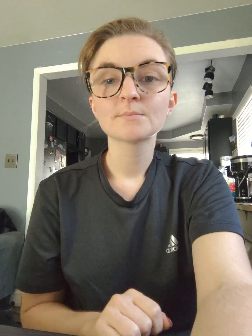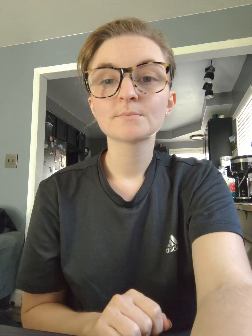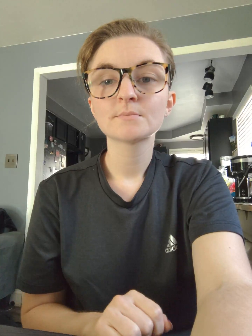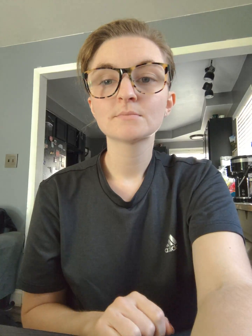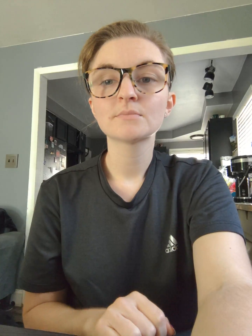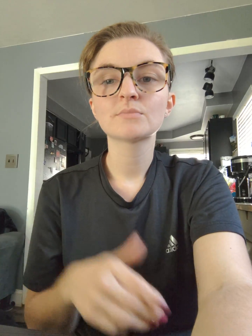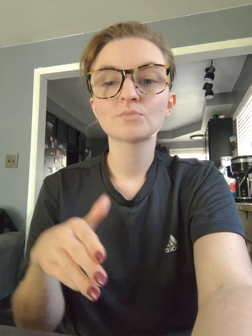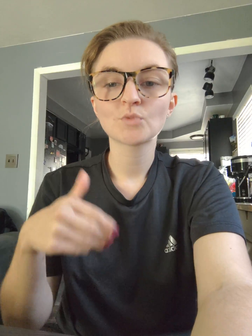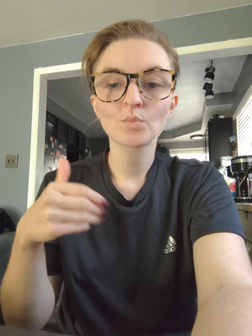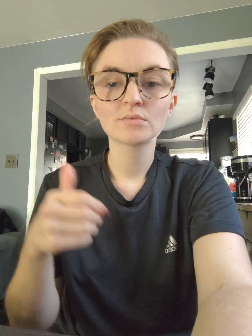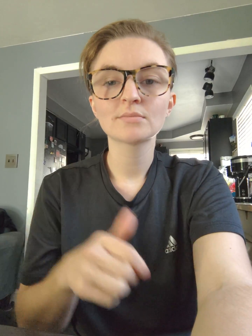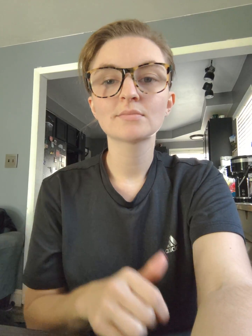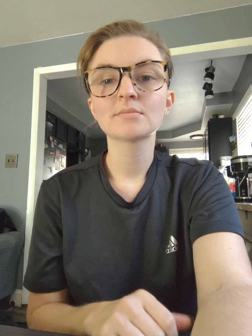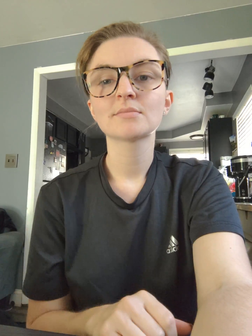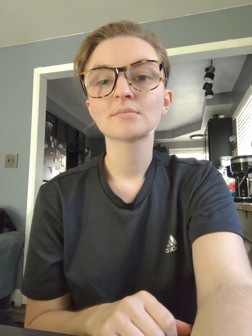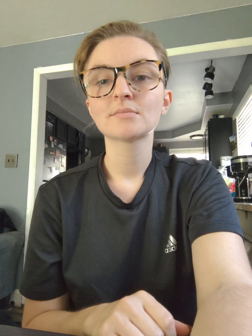shorts